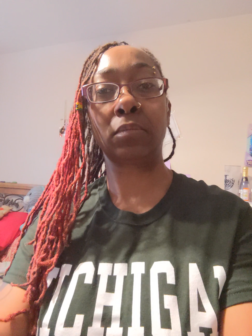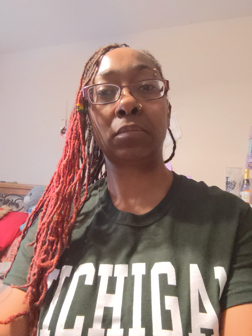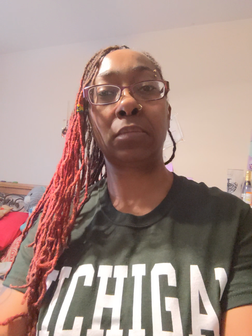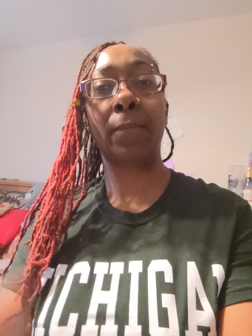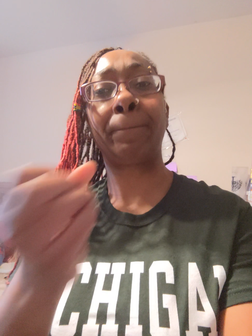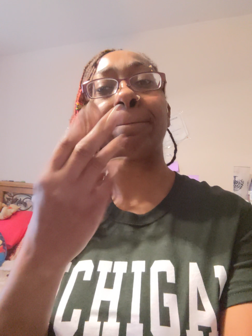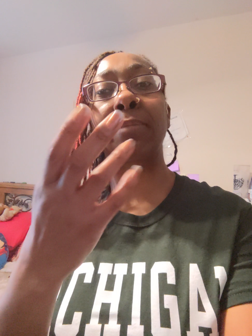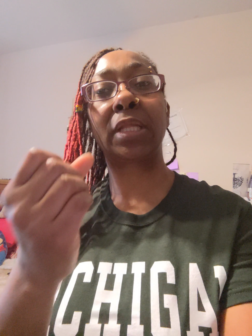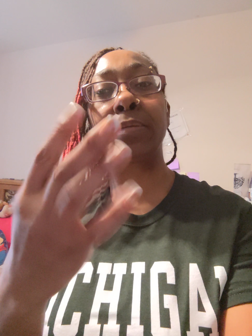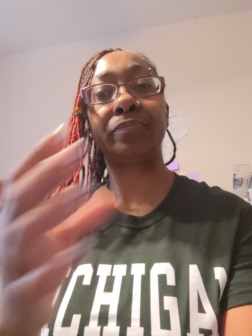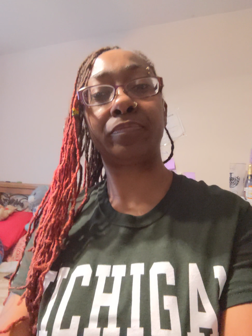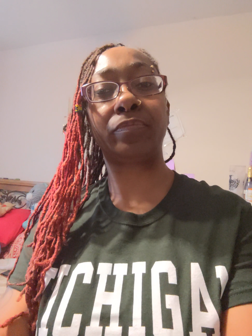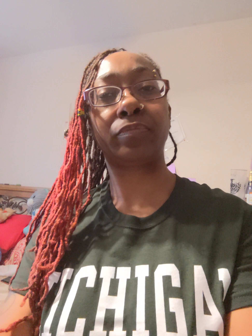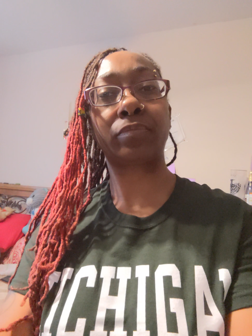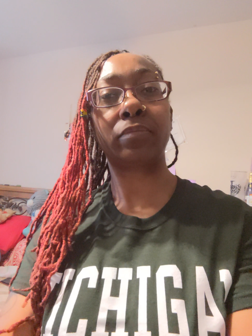many